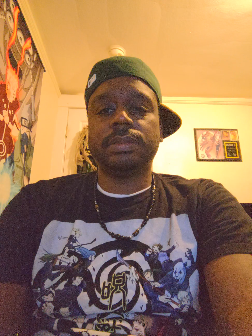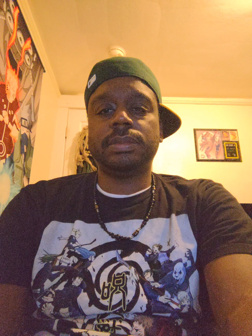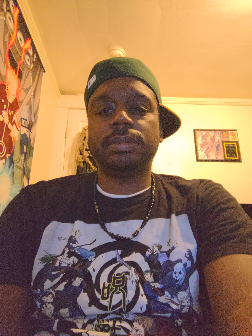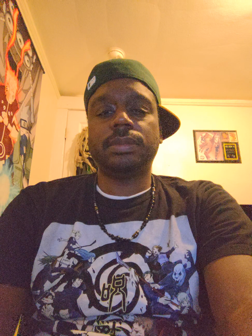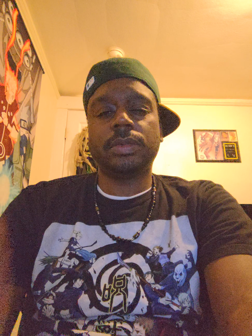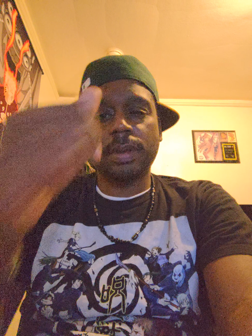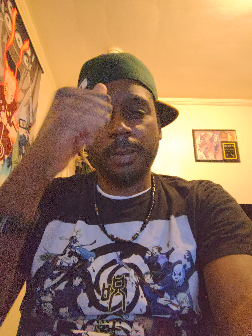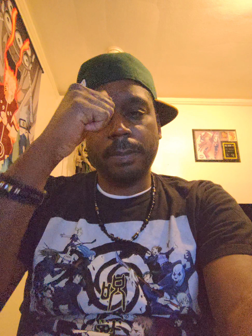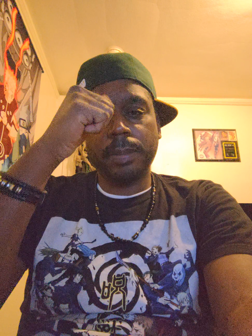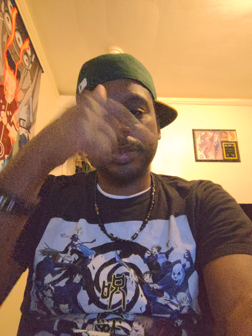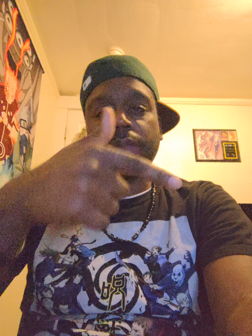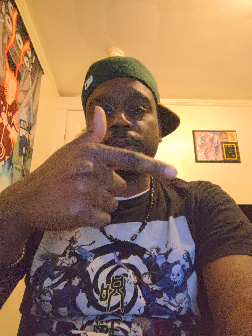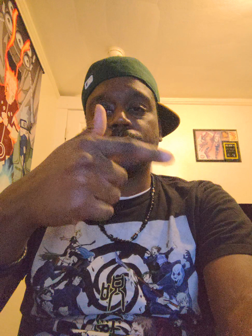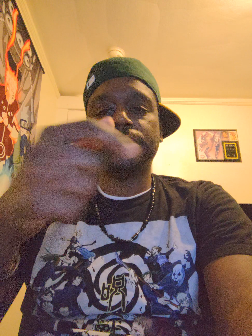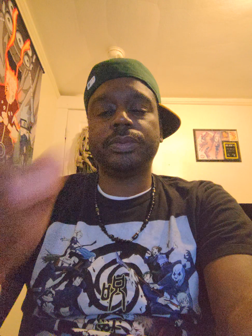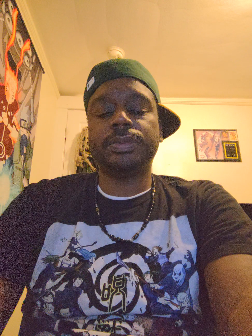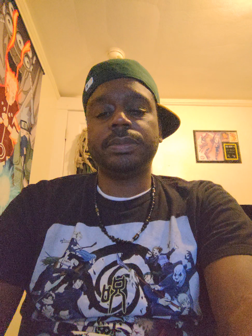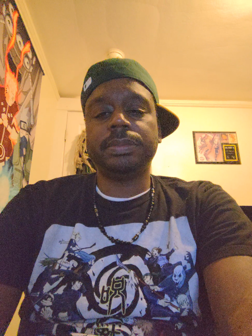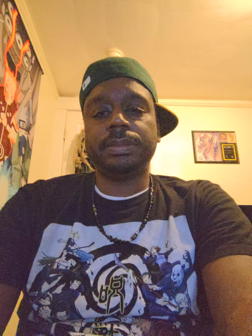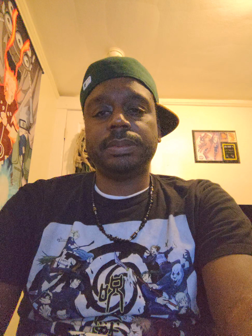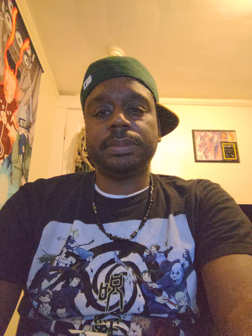brother